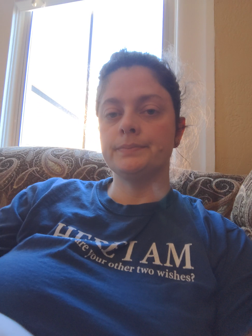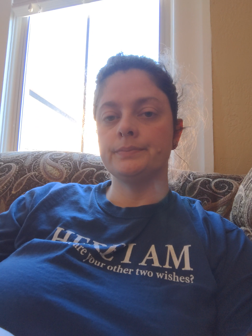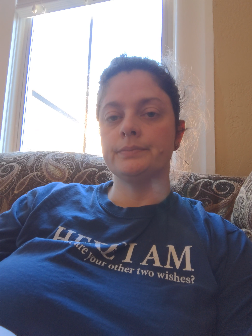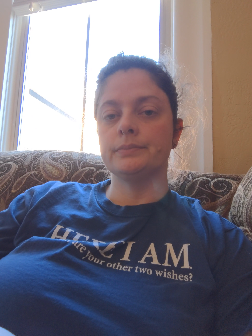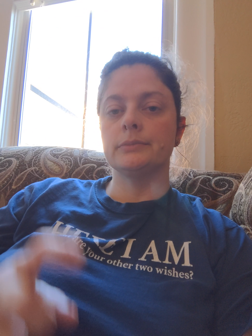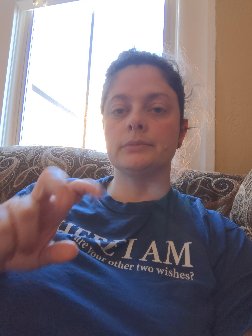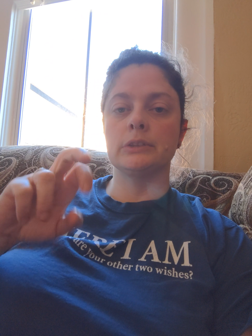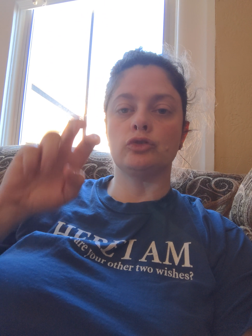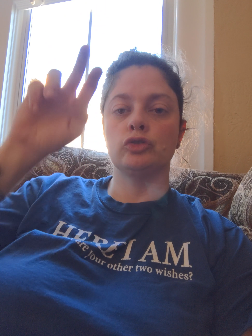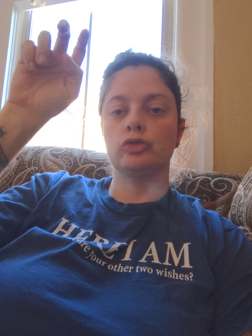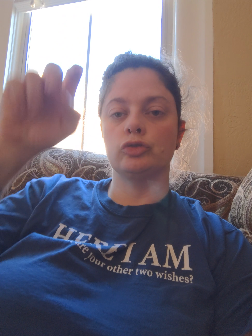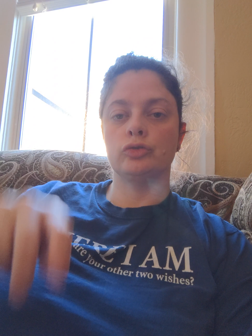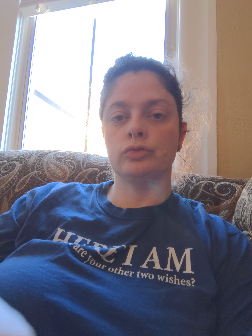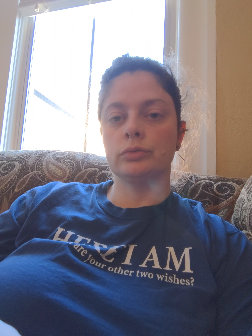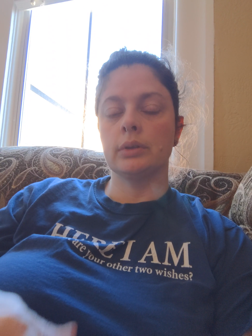stairs